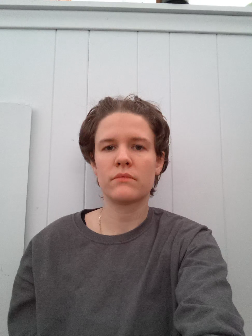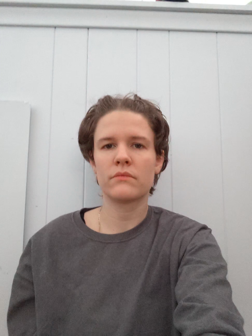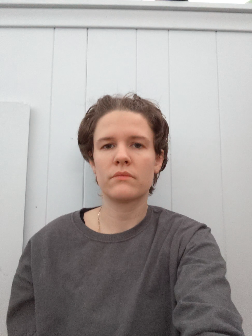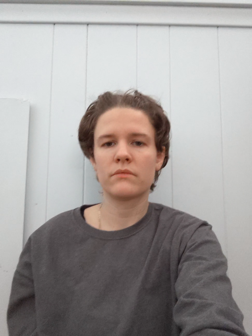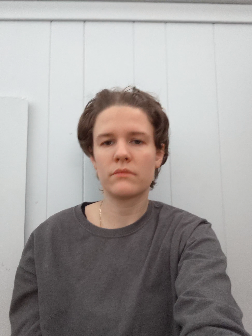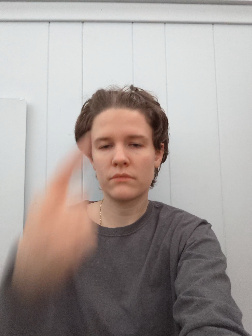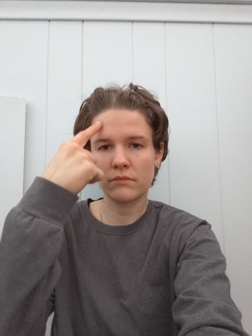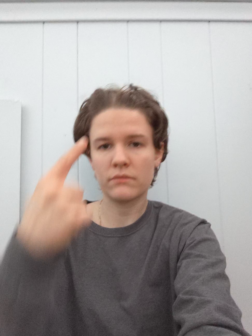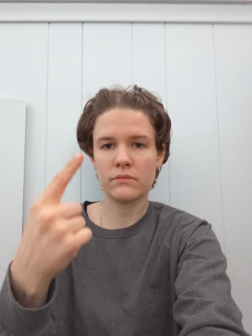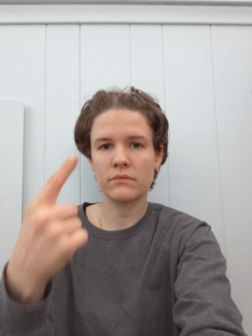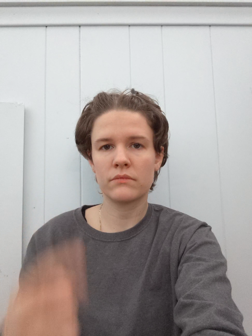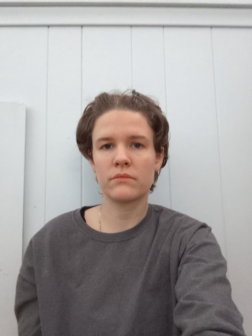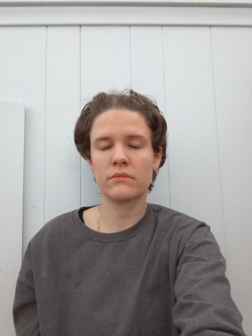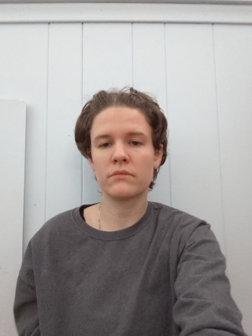penny